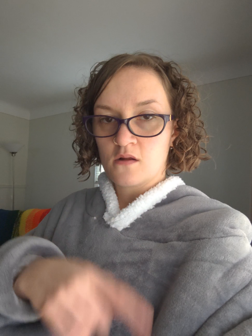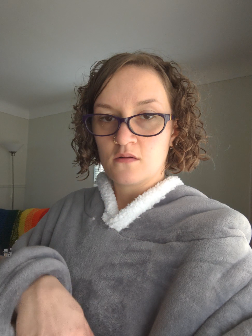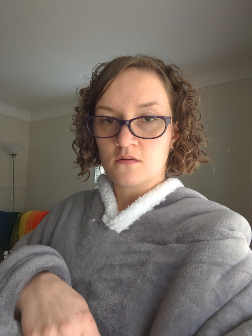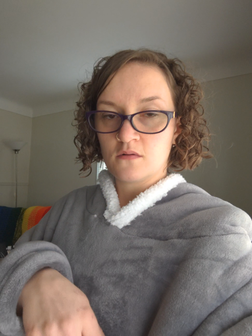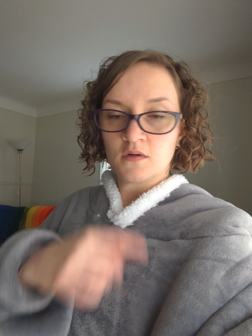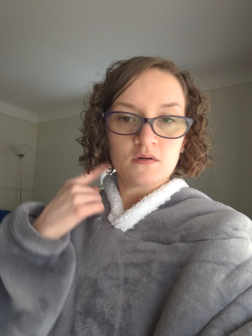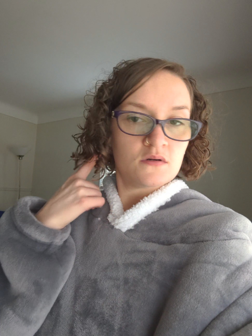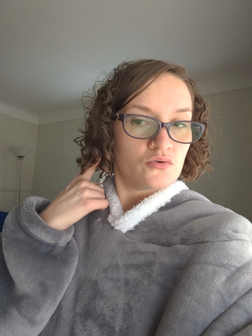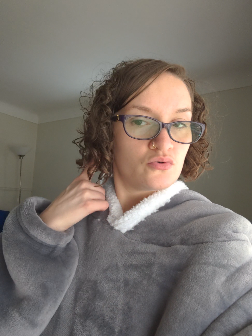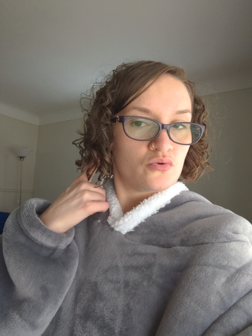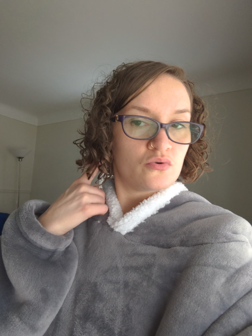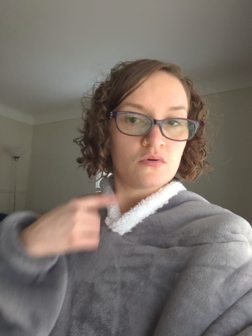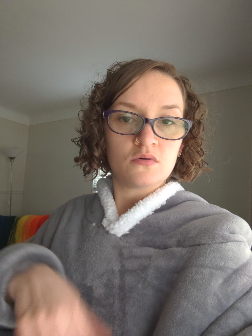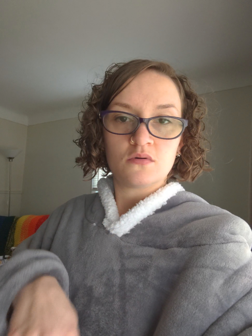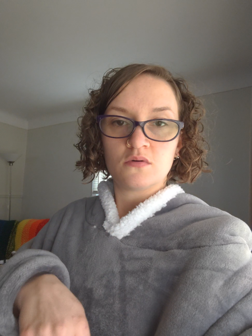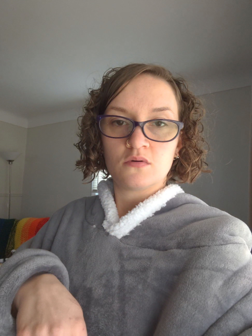ear